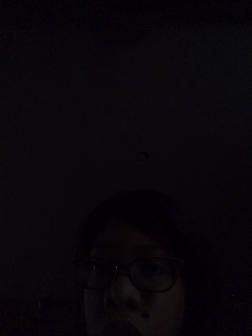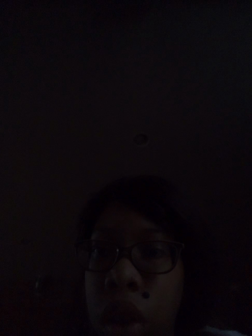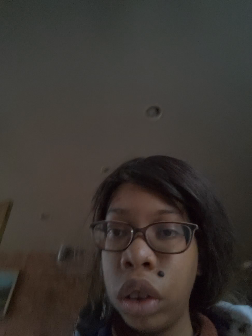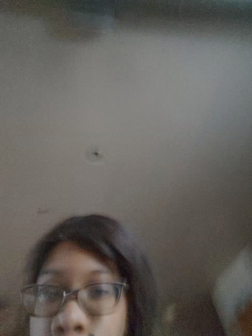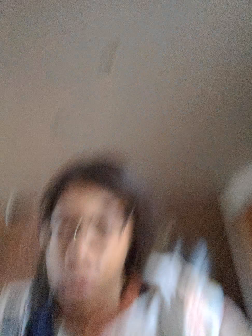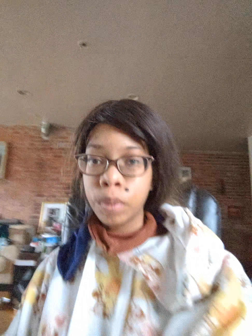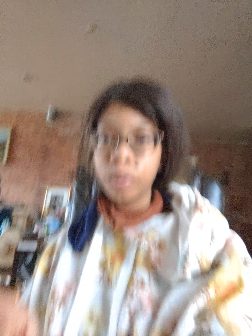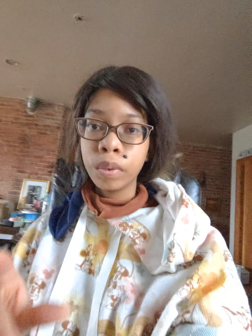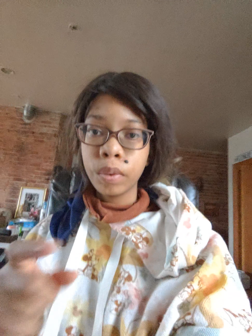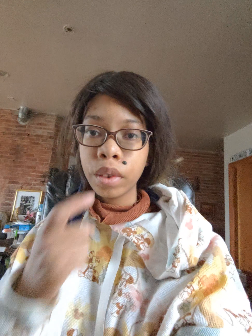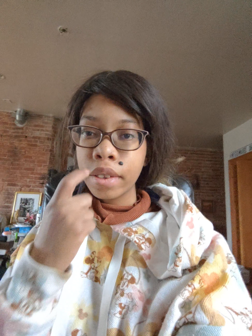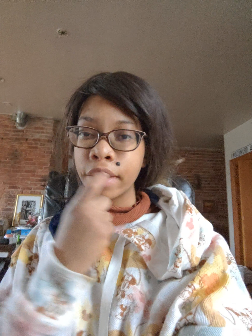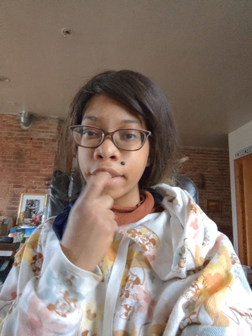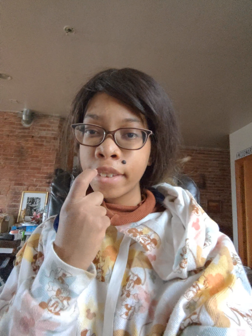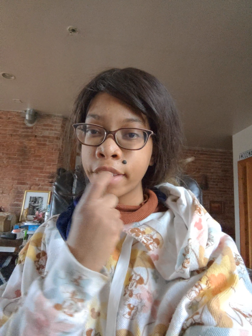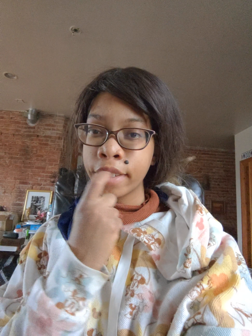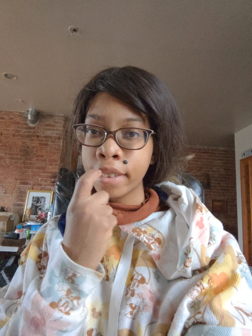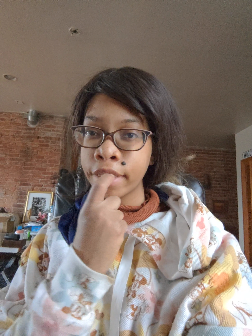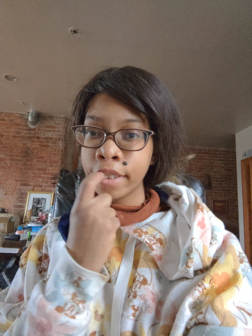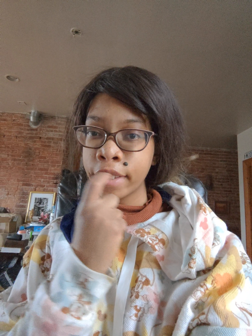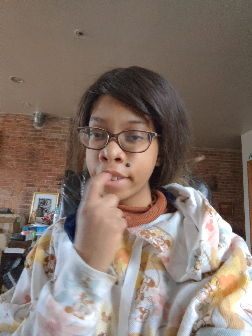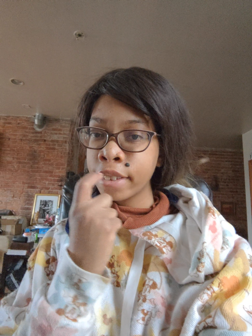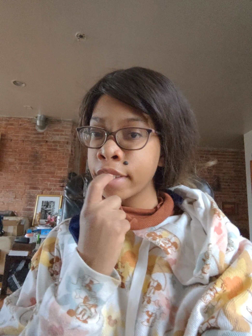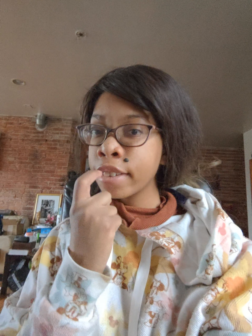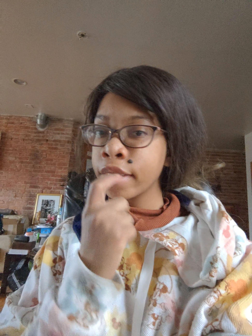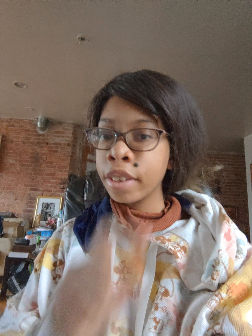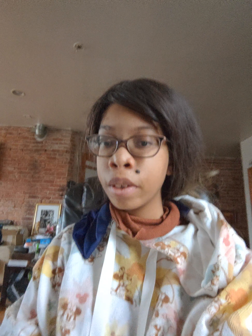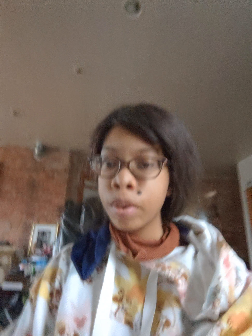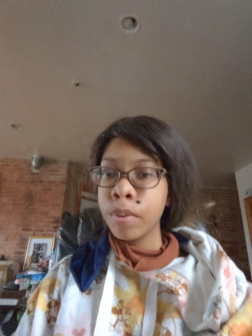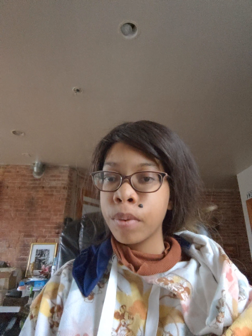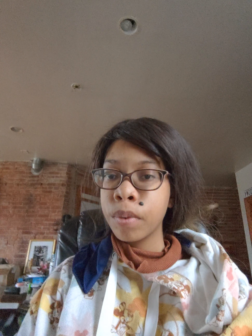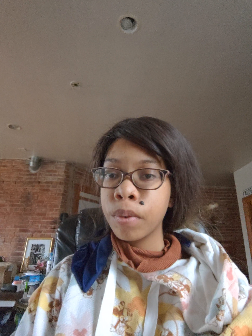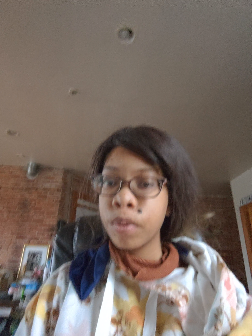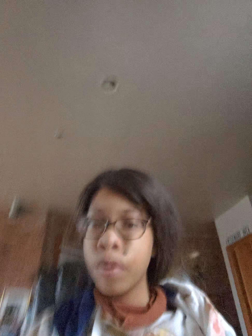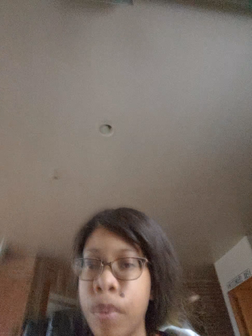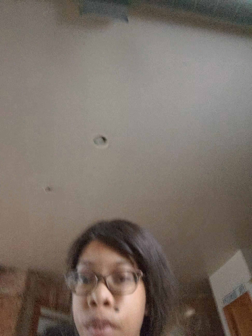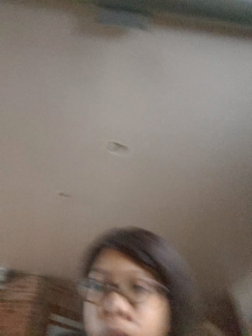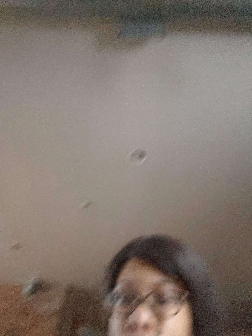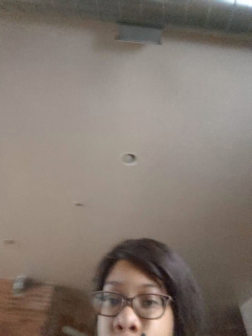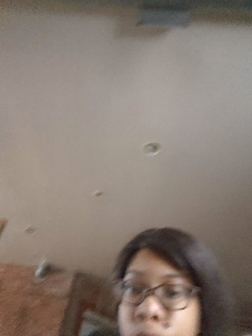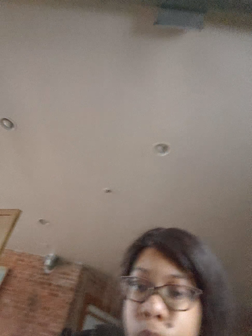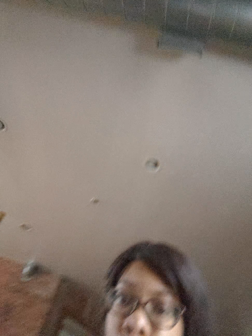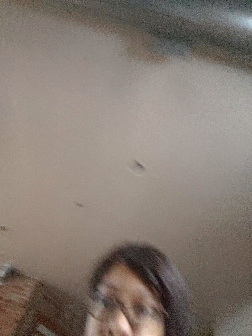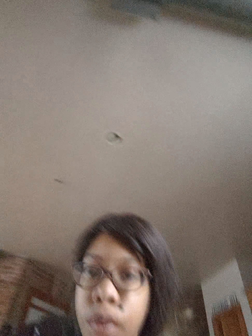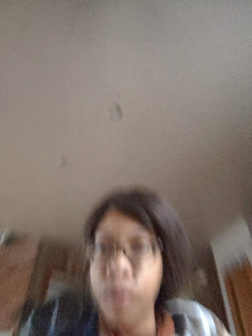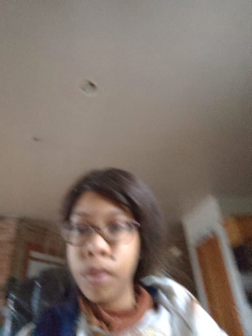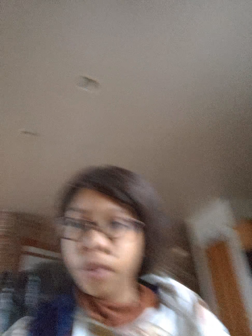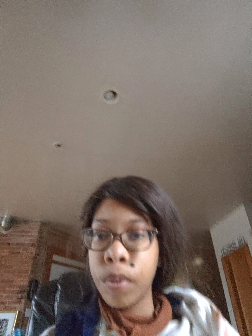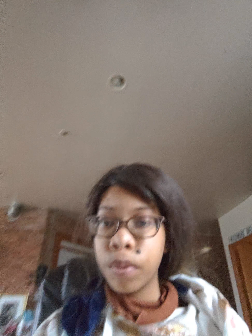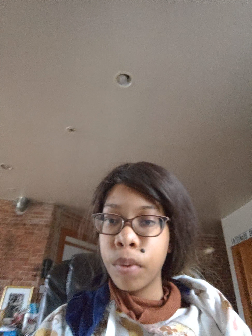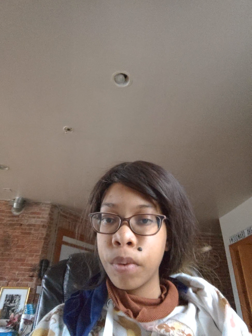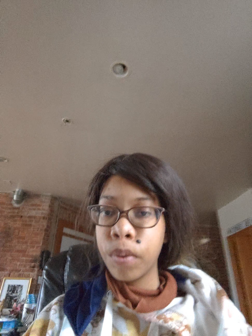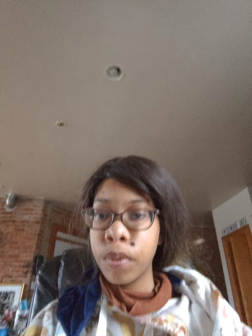tooth